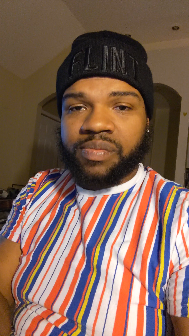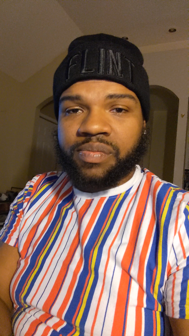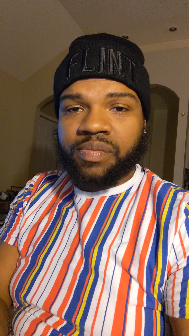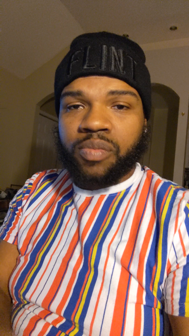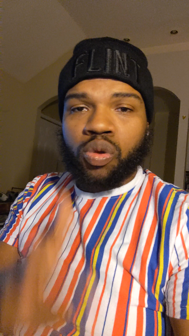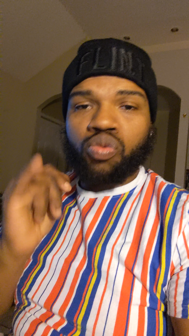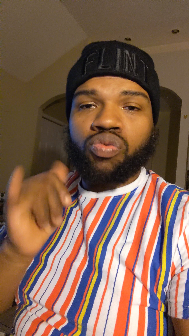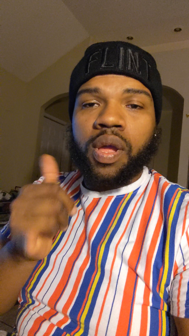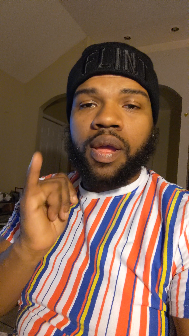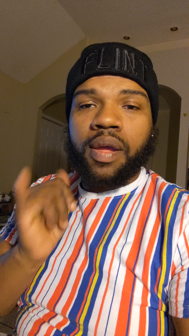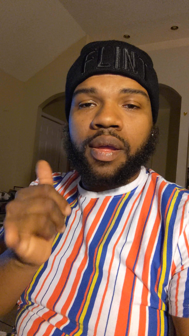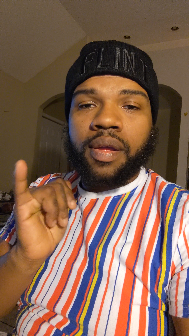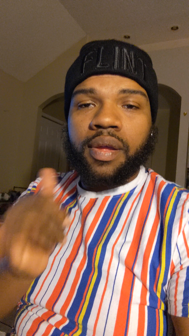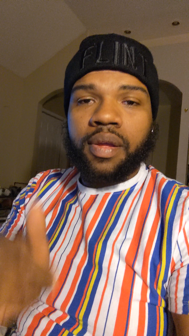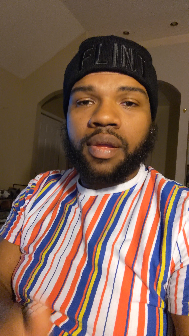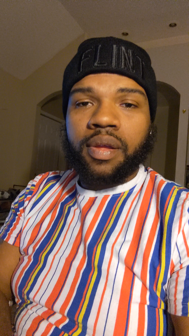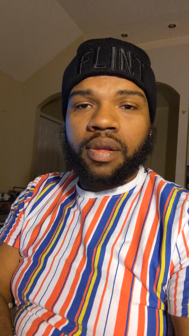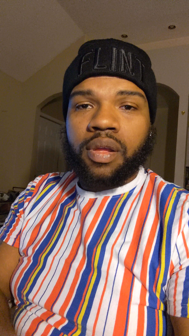rocking chair